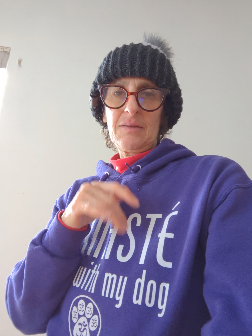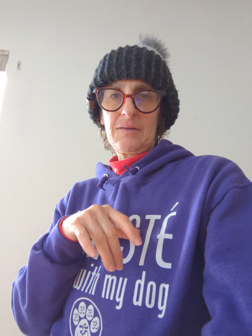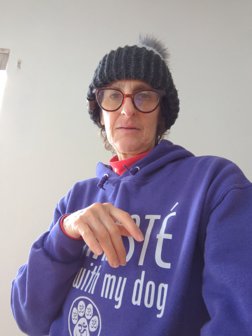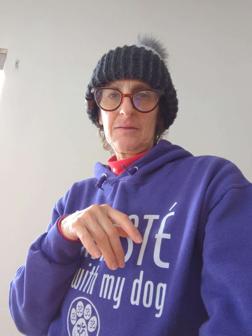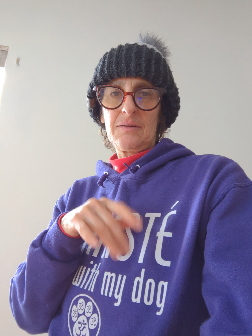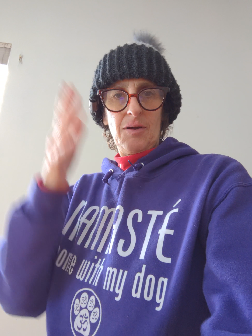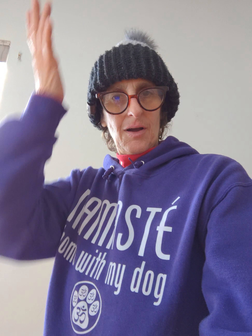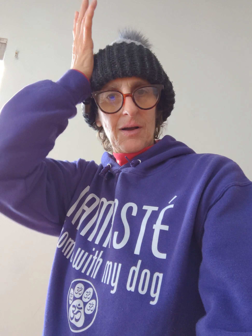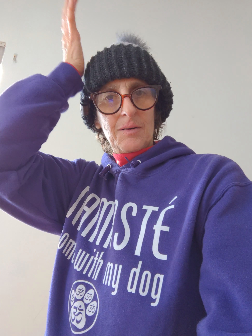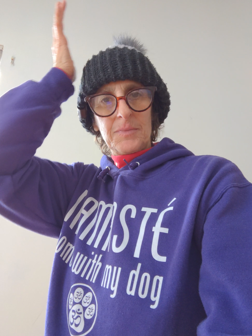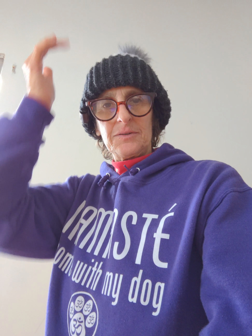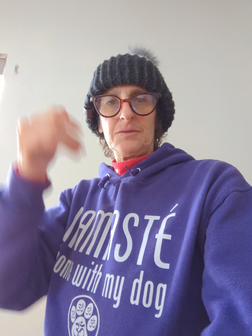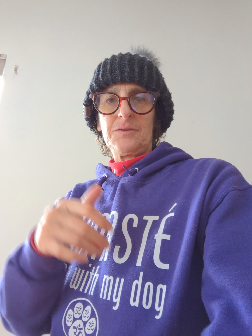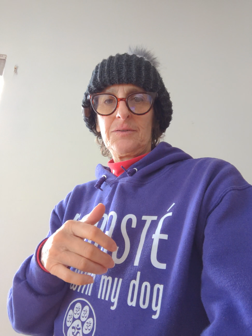garbage